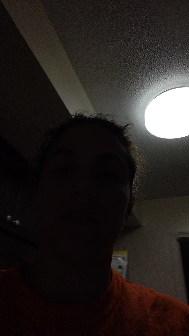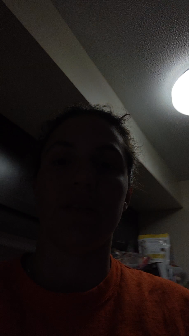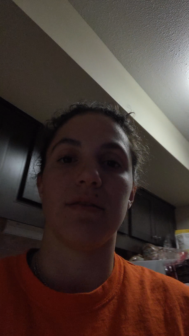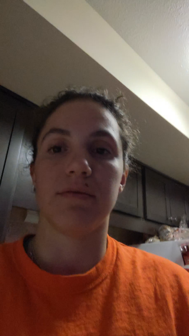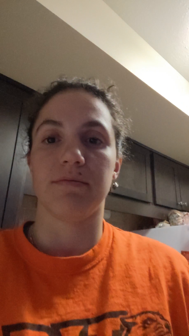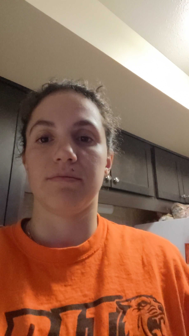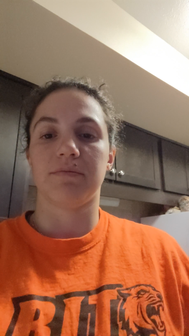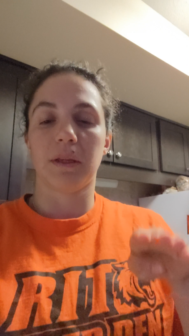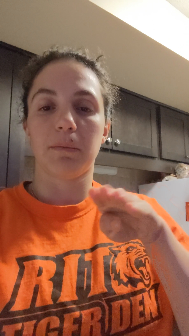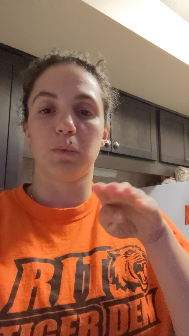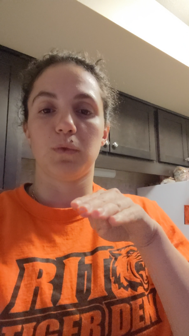boots